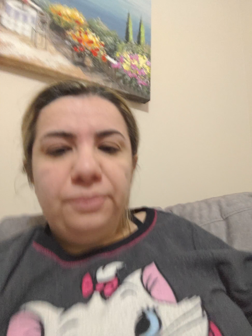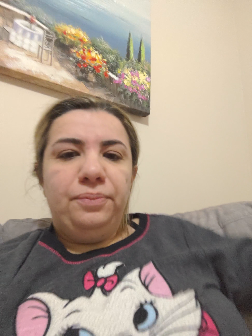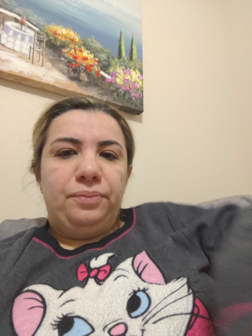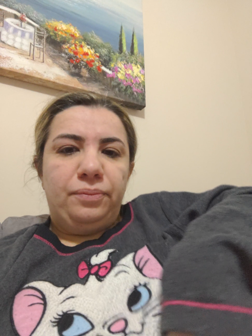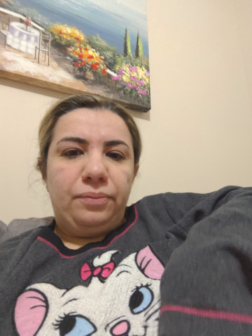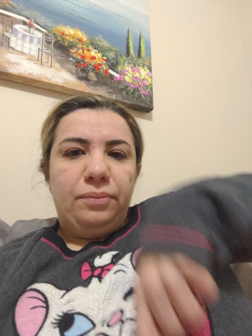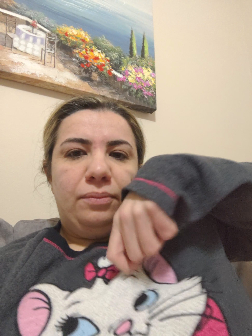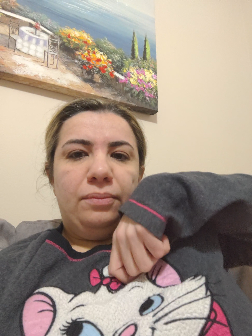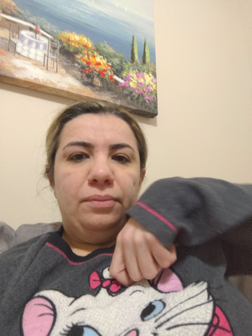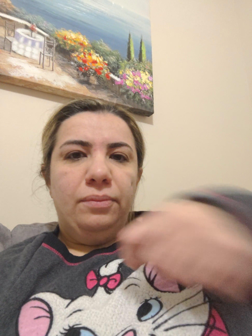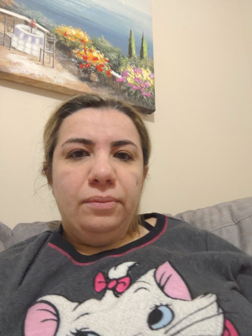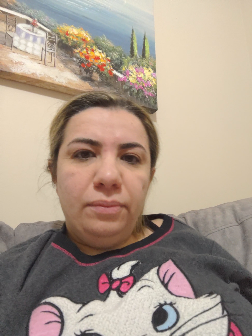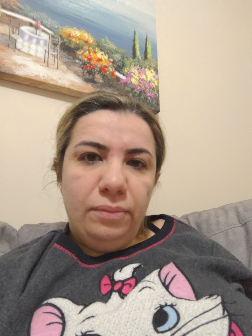zipper